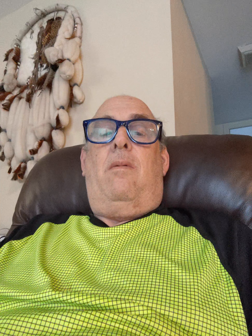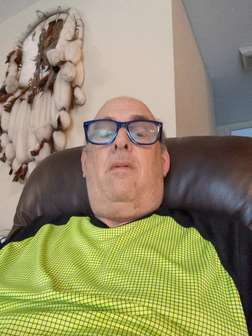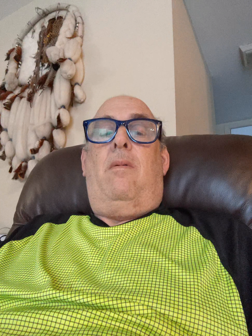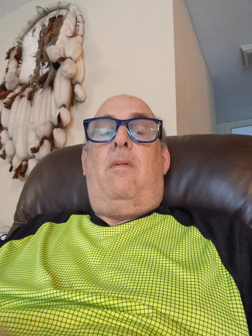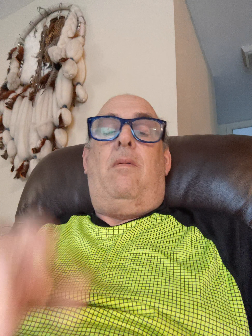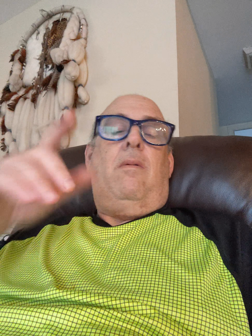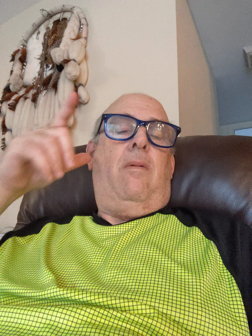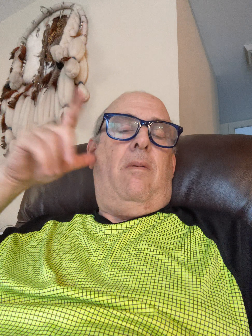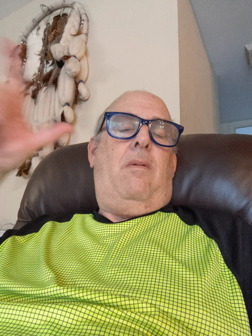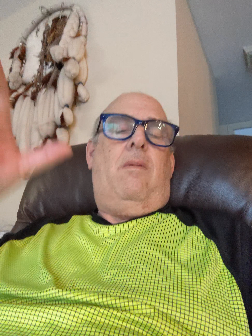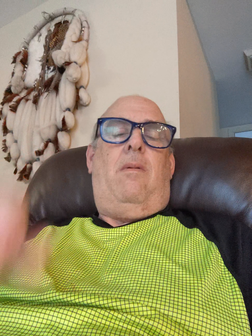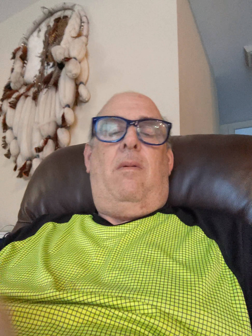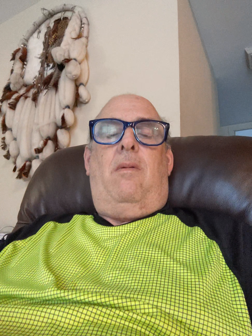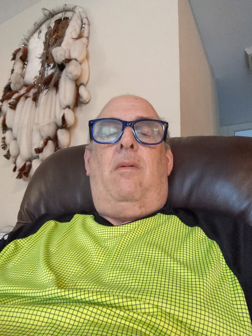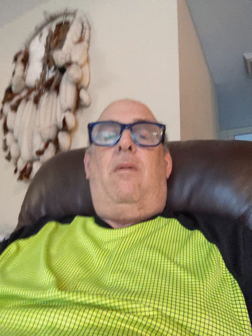loud